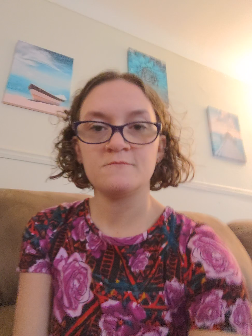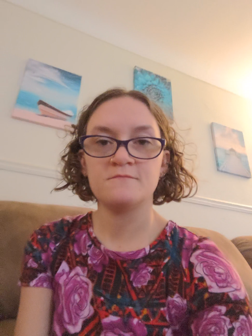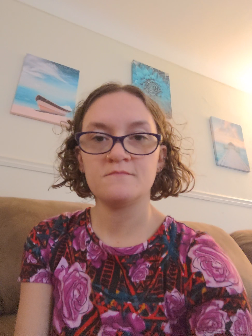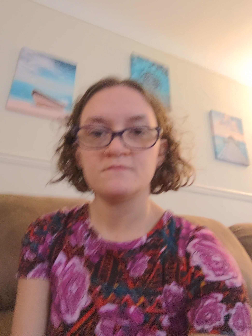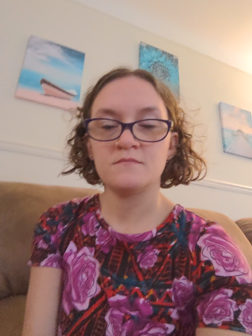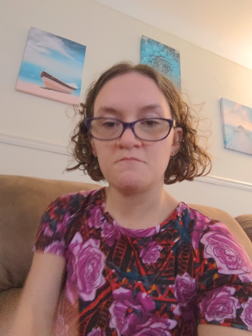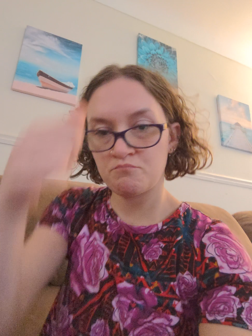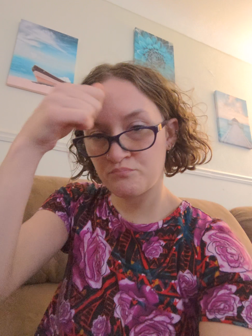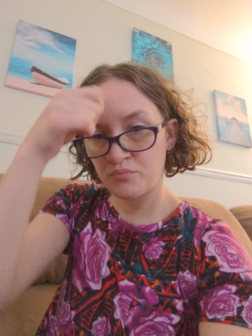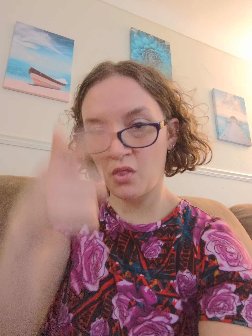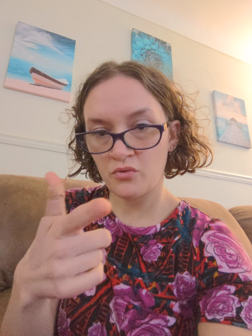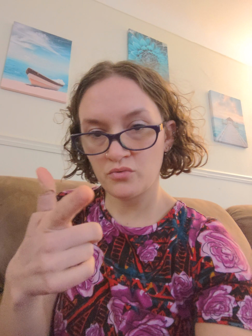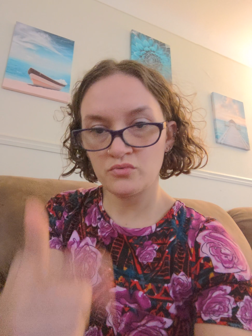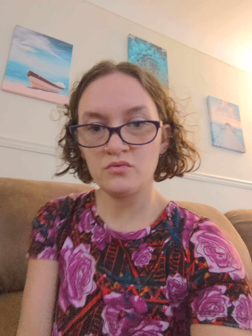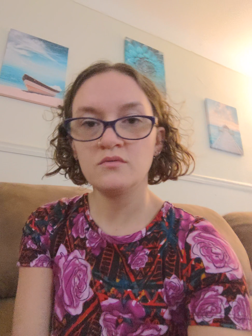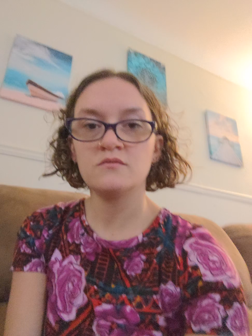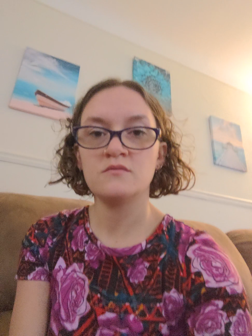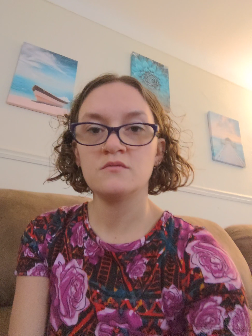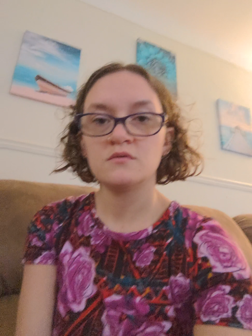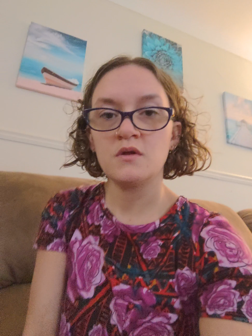brother